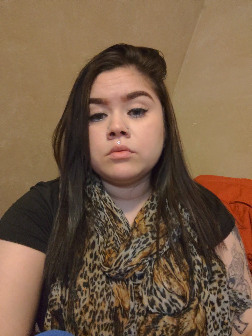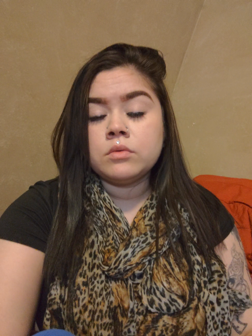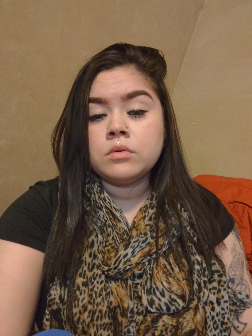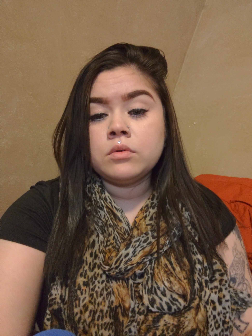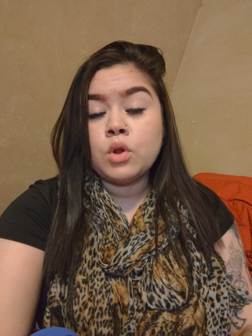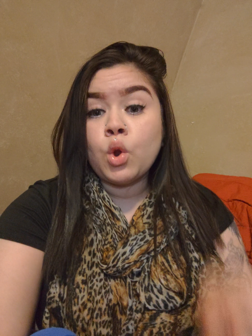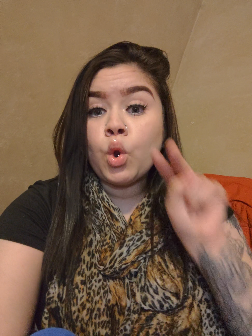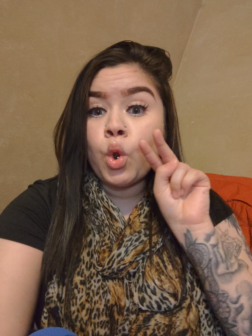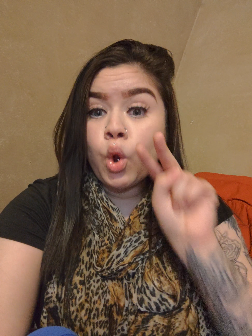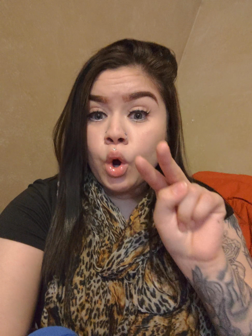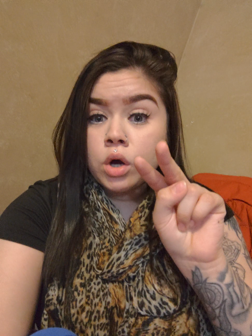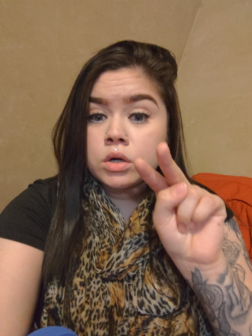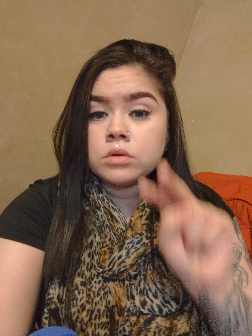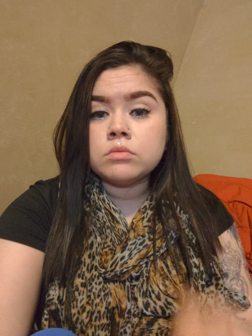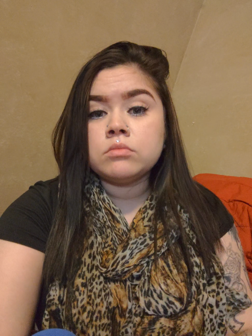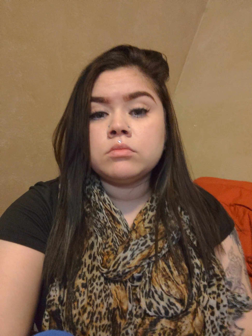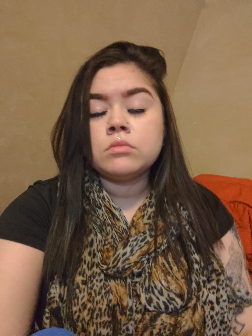look